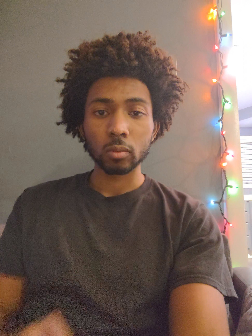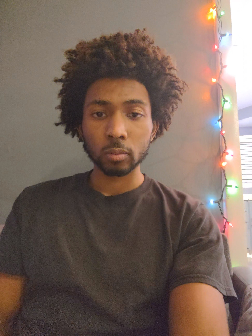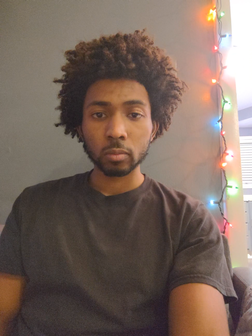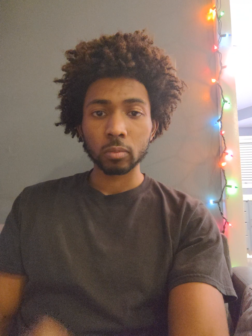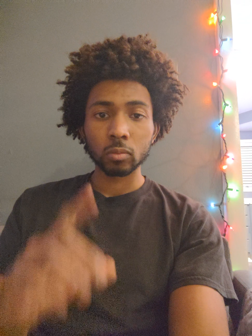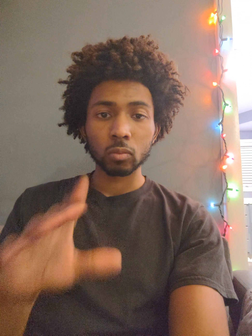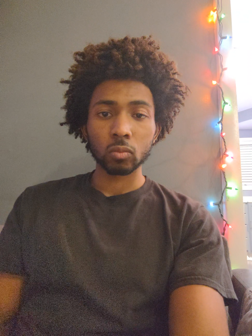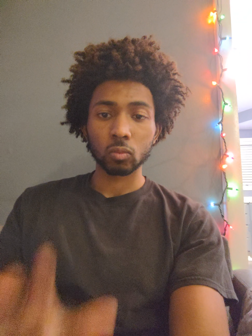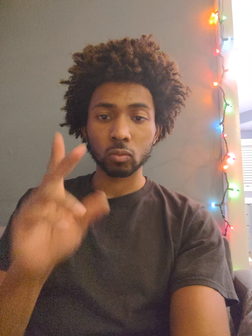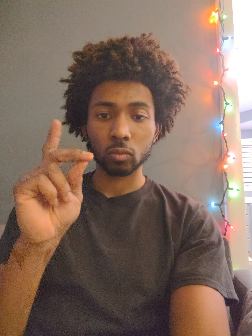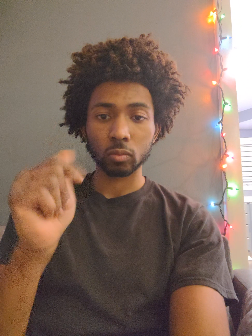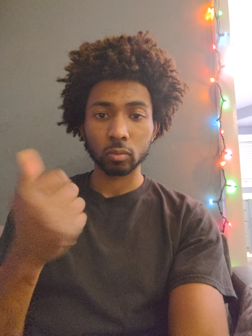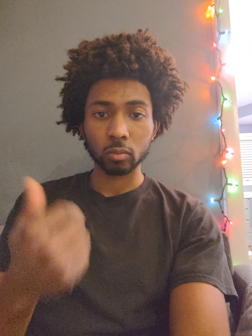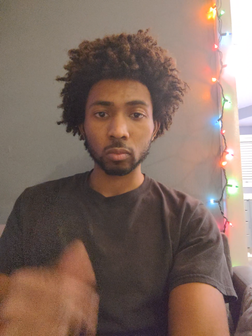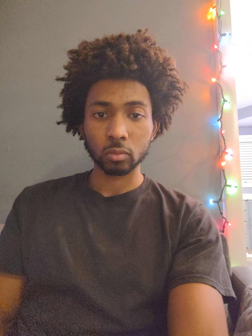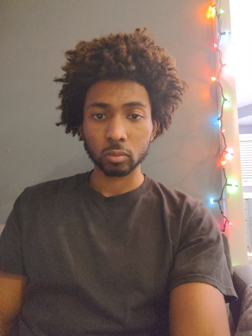dog